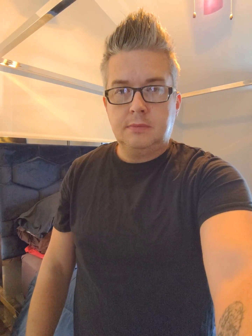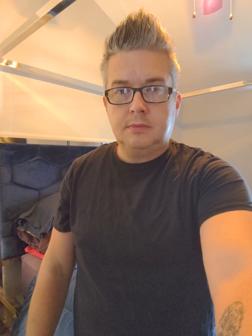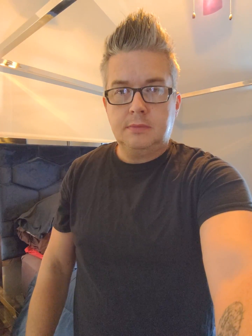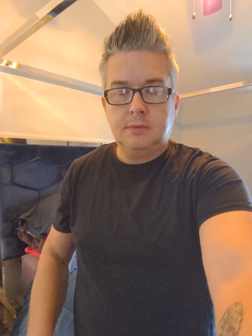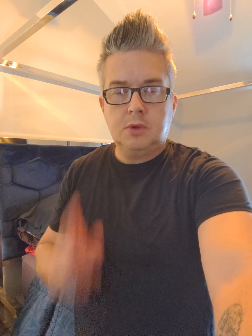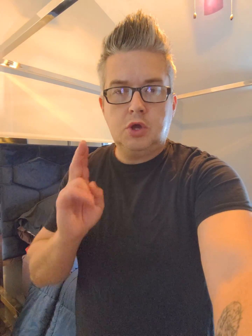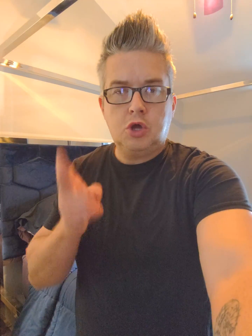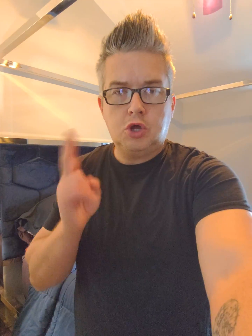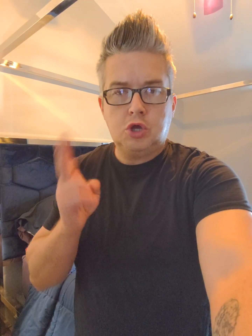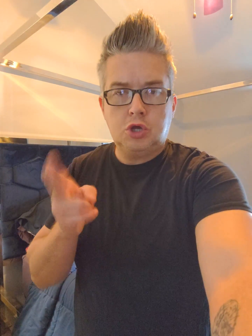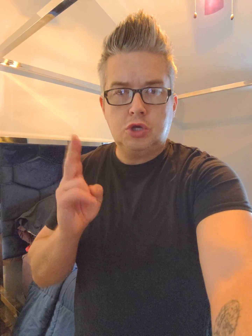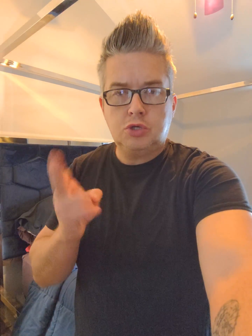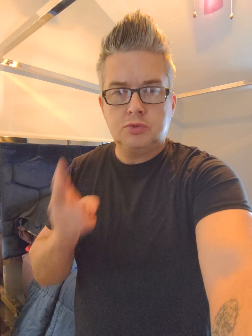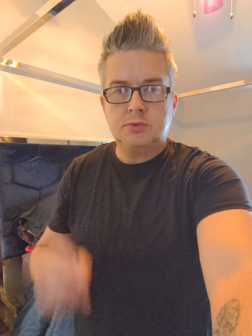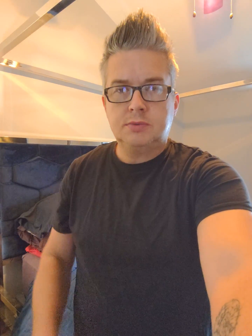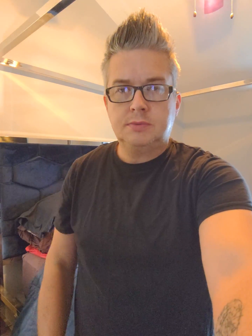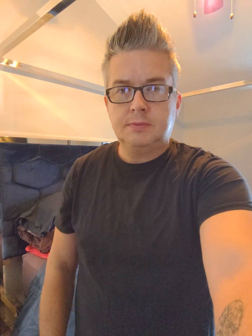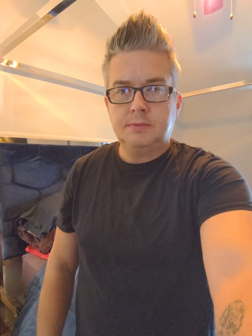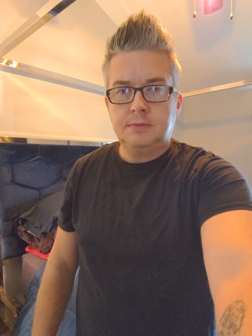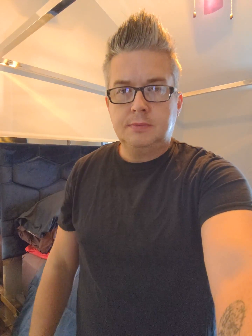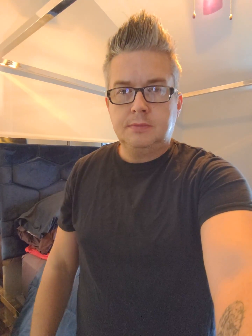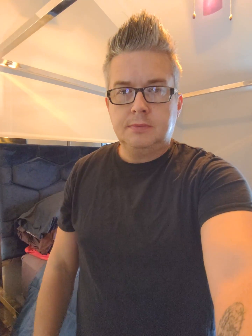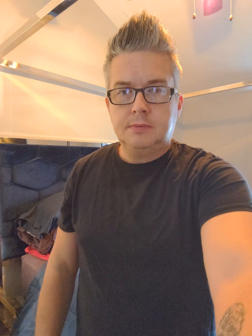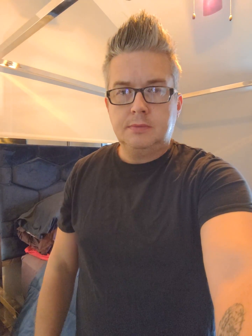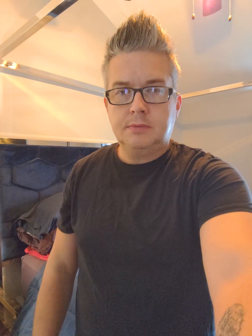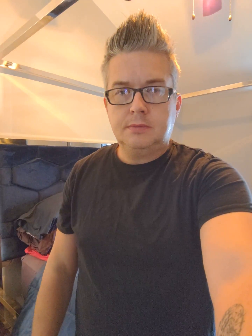hurry